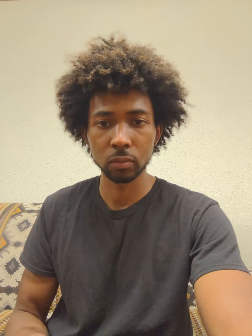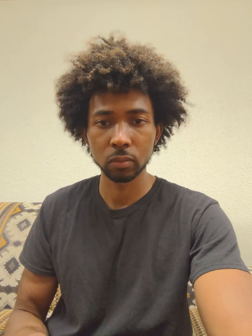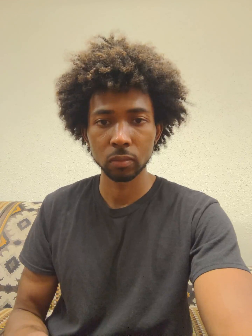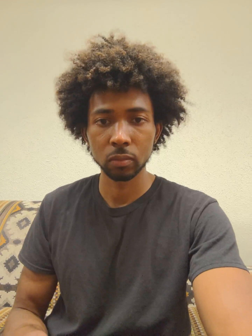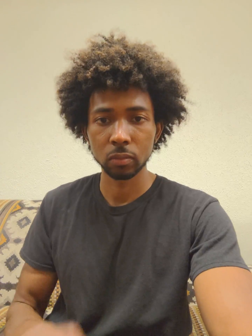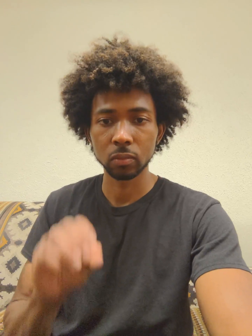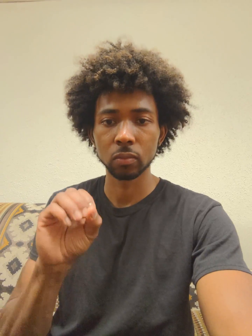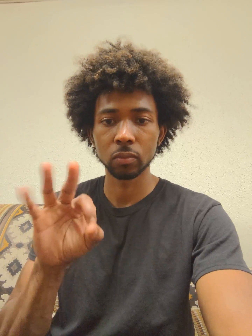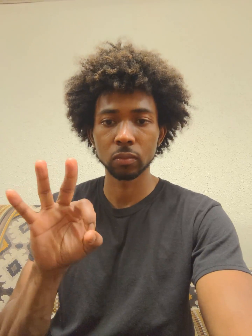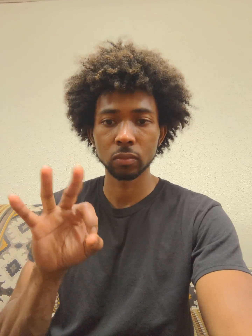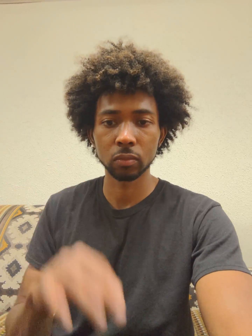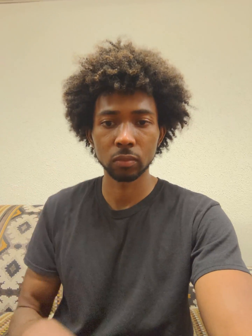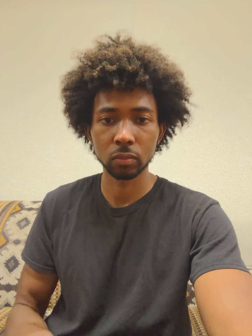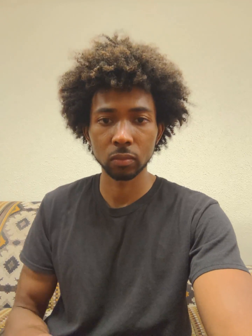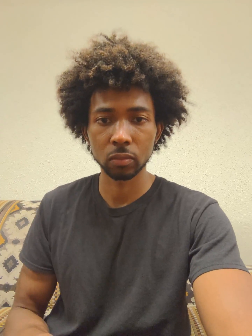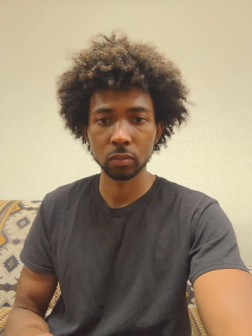of